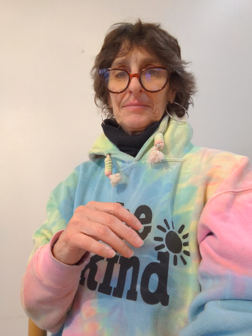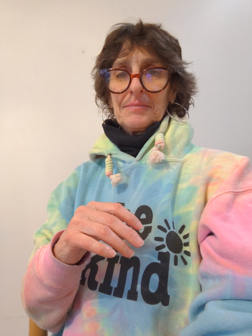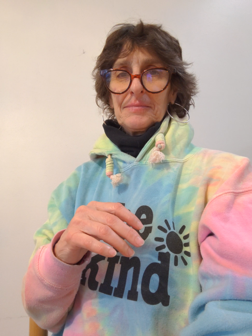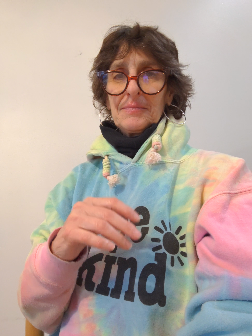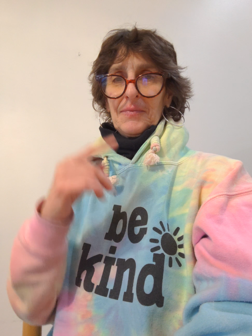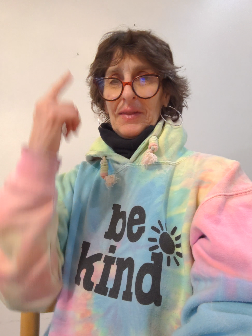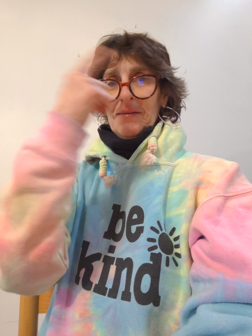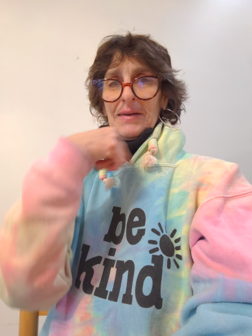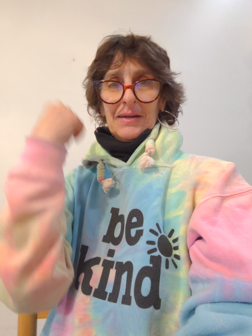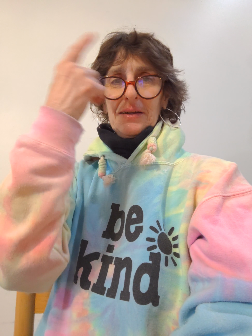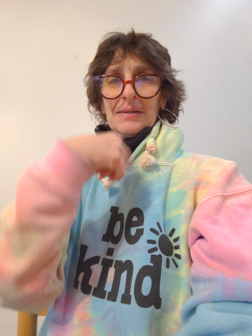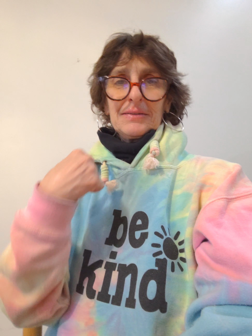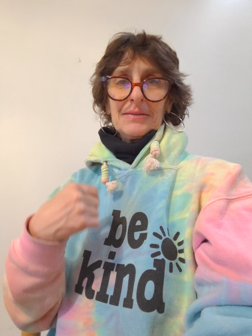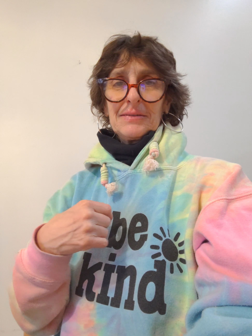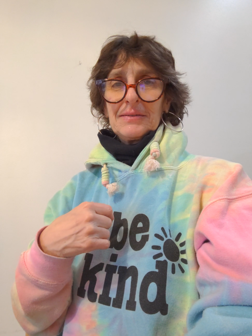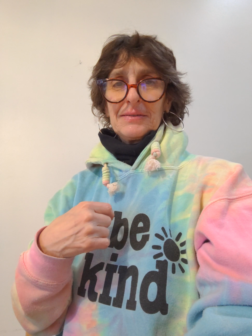face